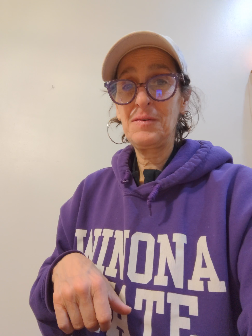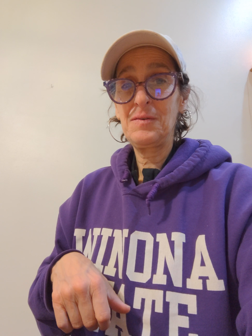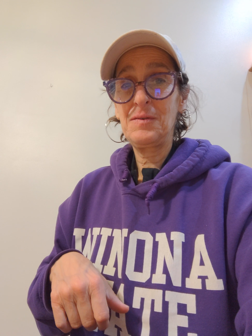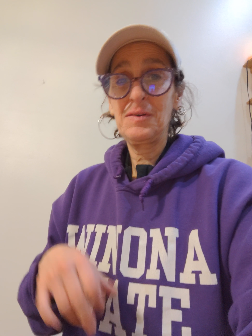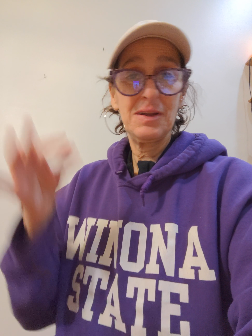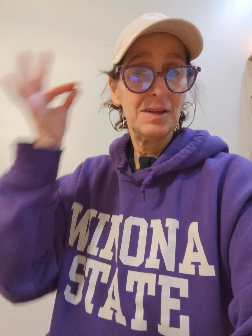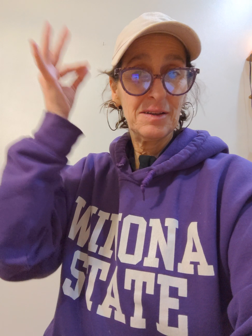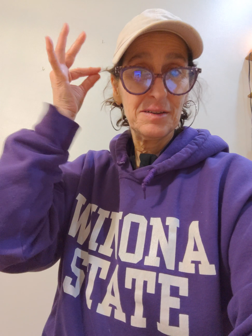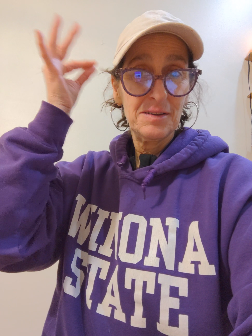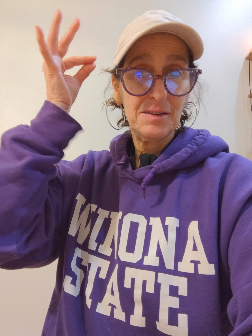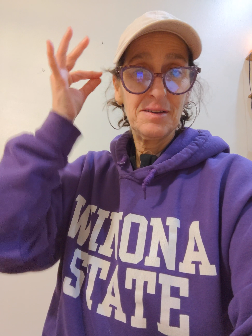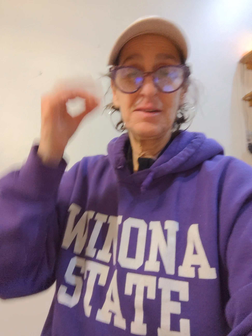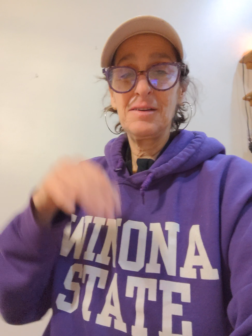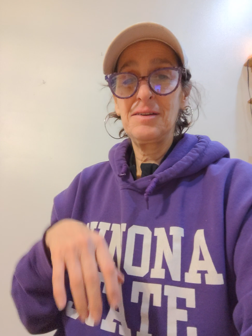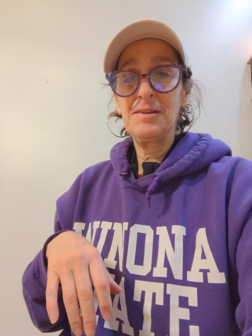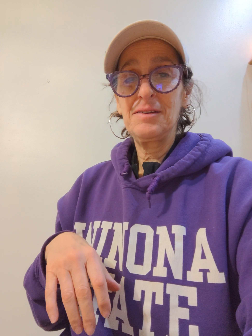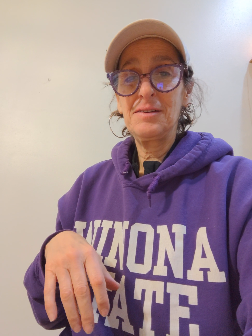hair